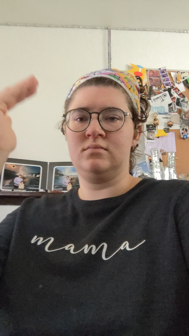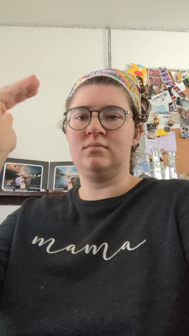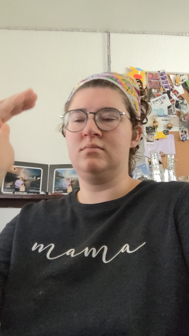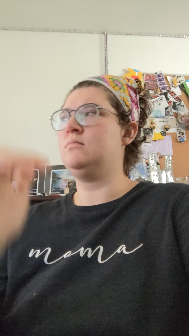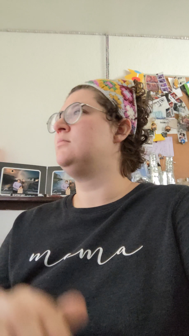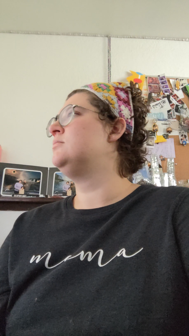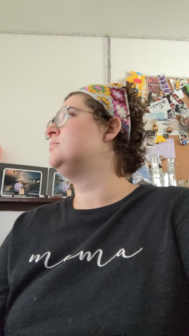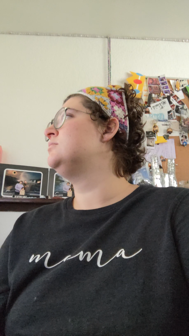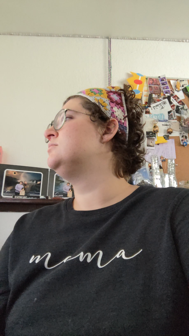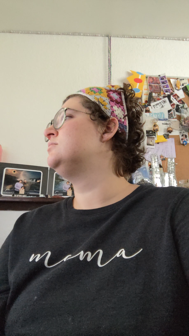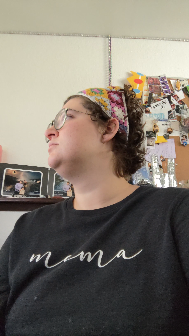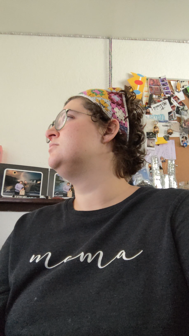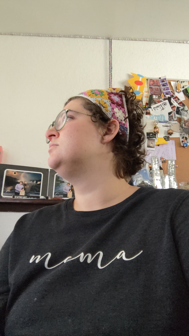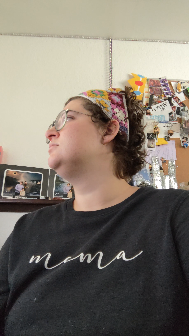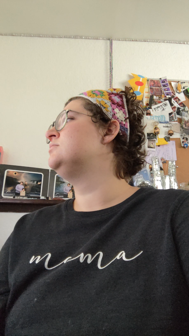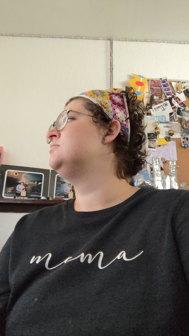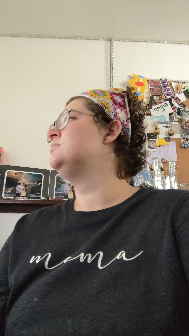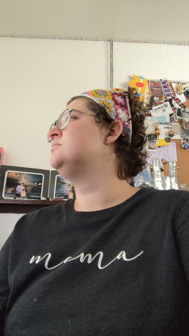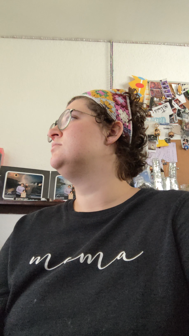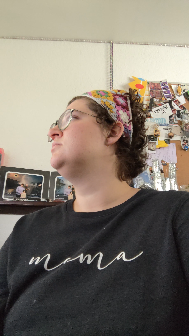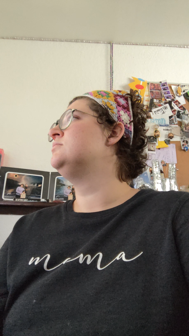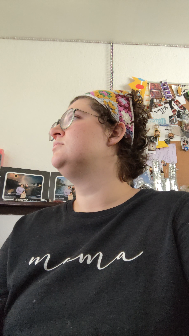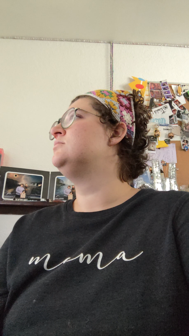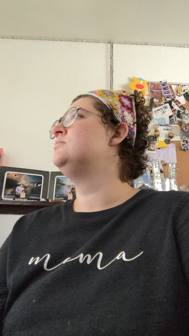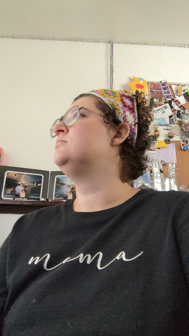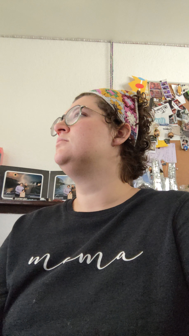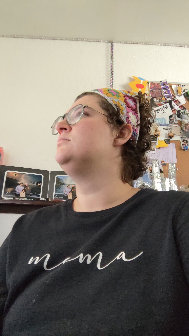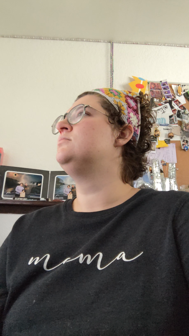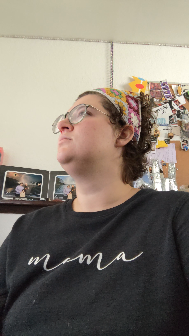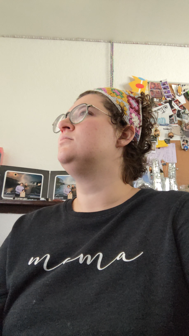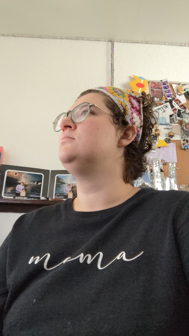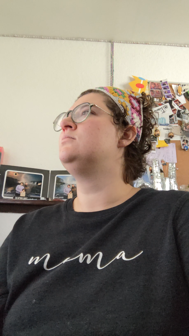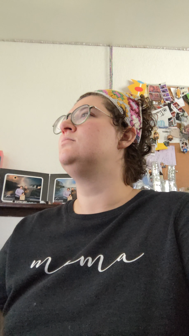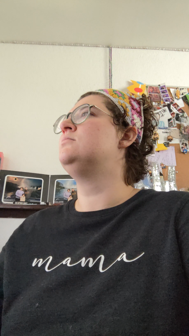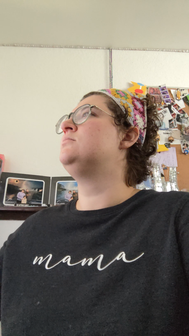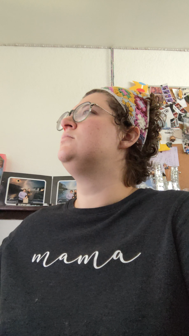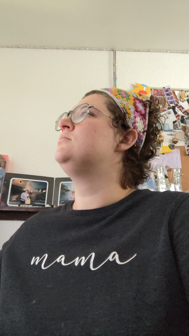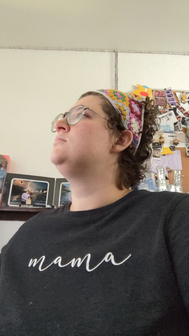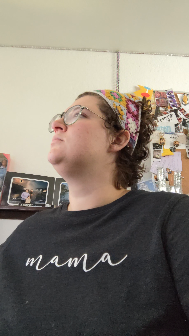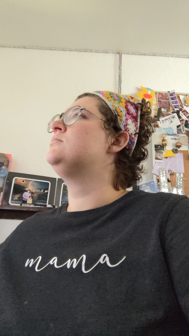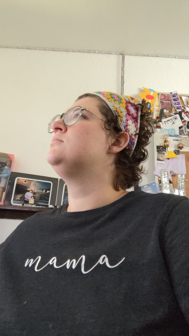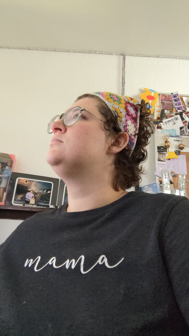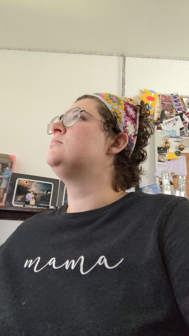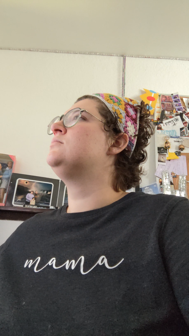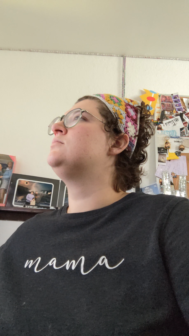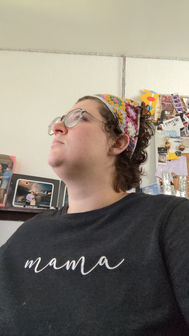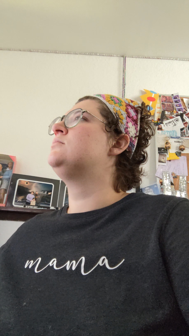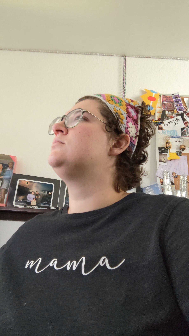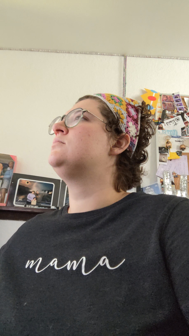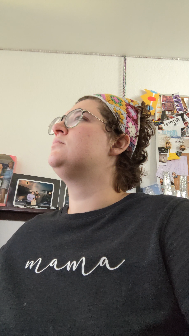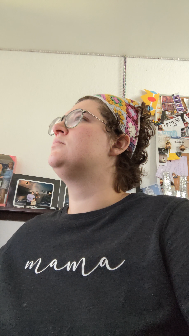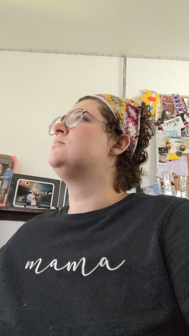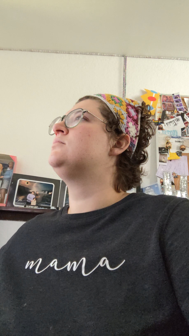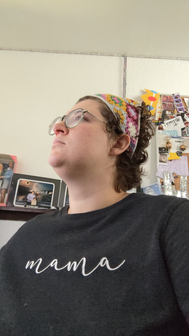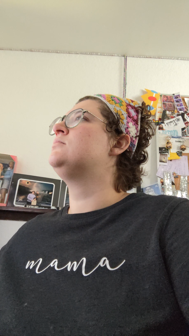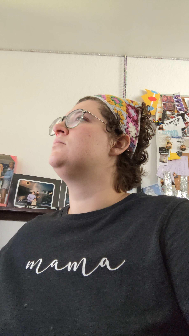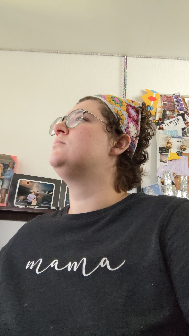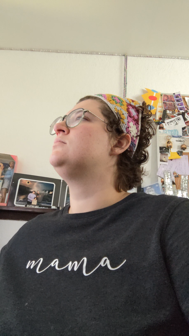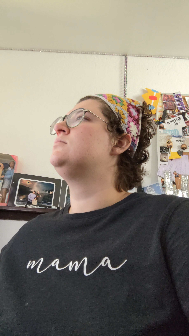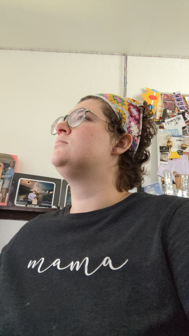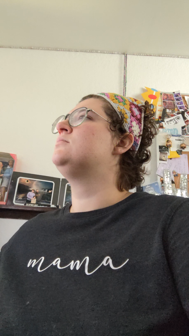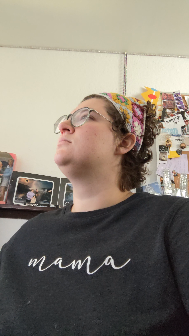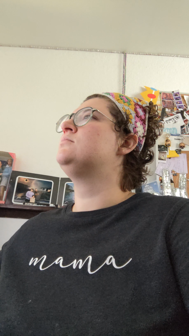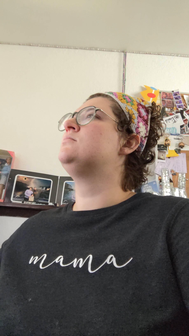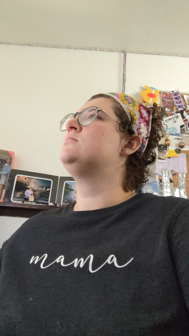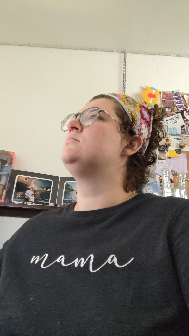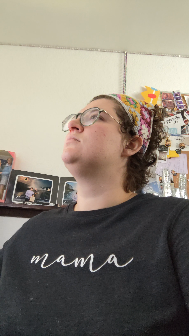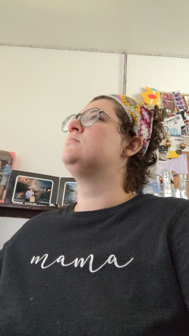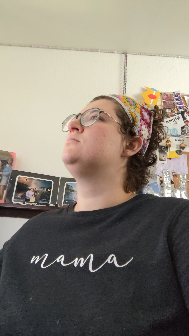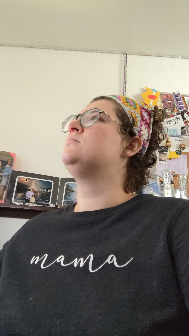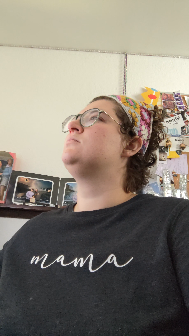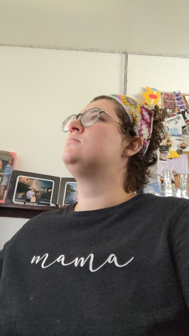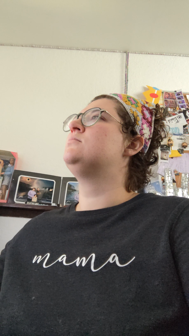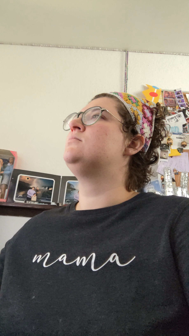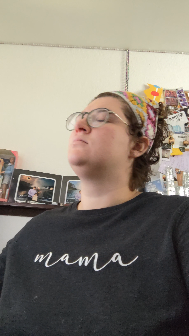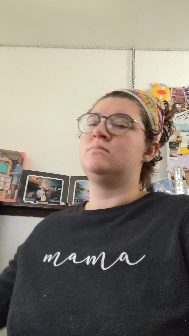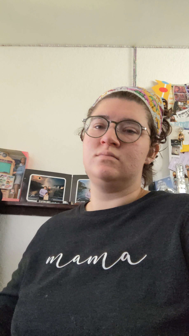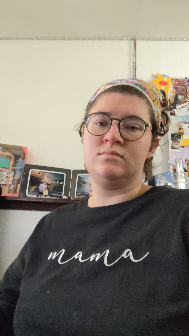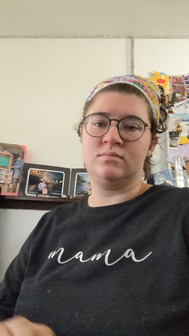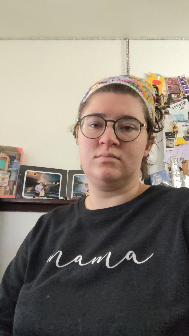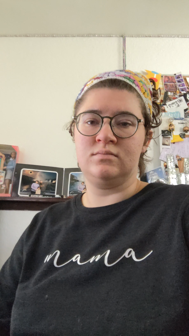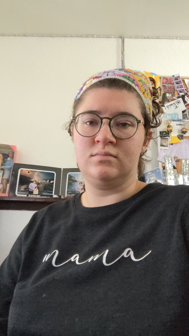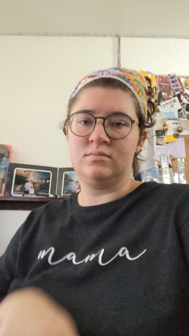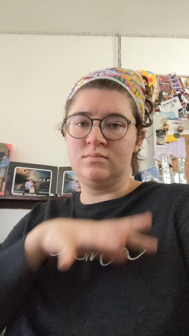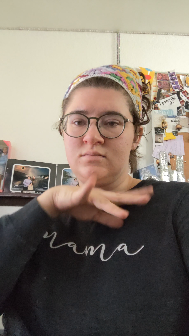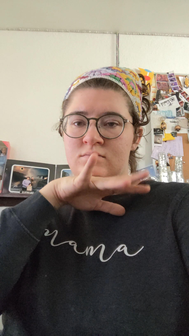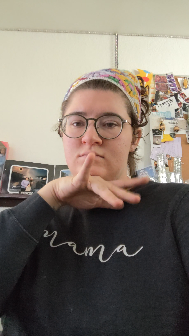naughty